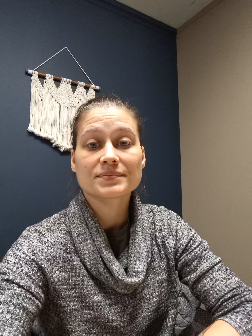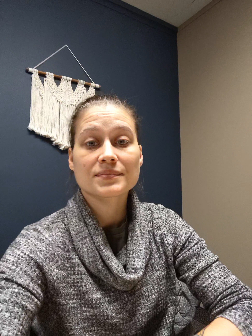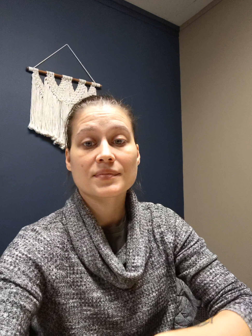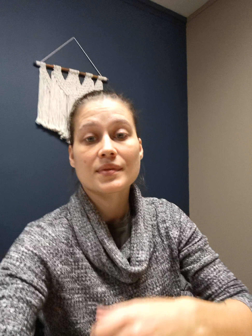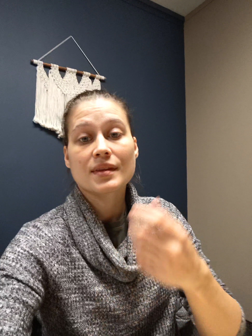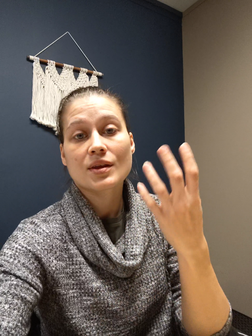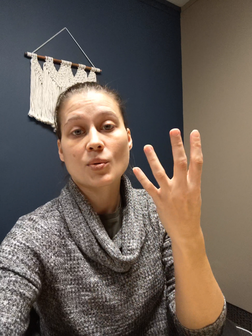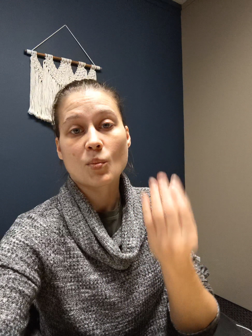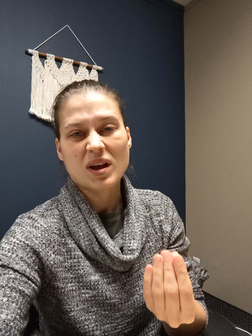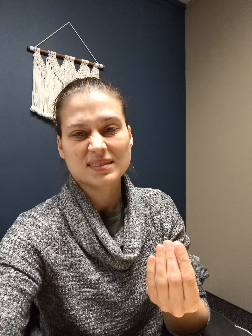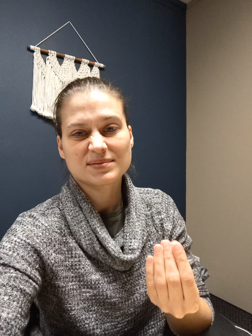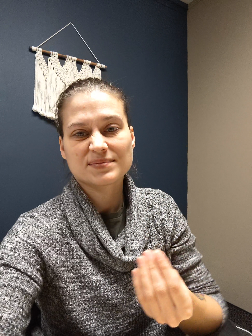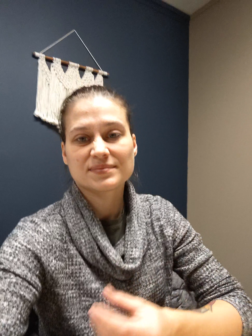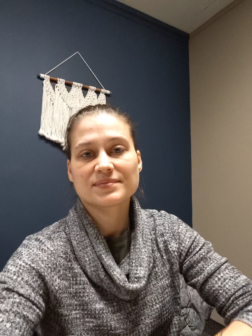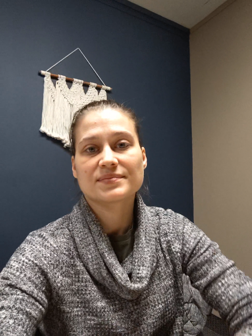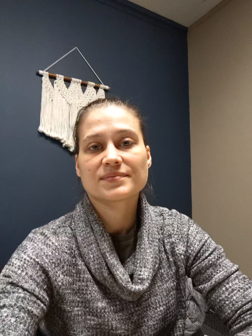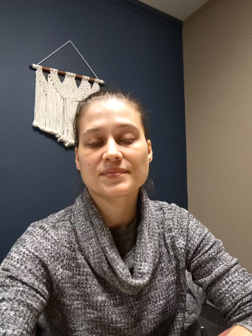wet